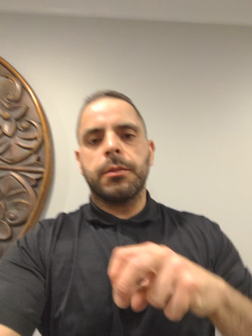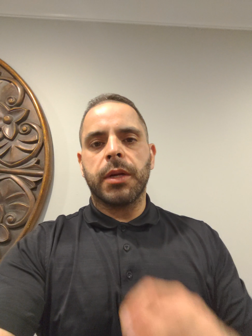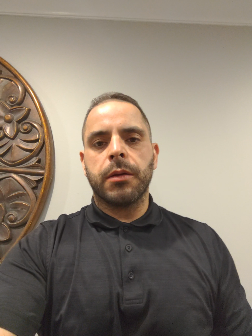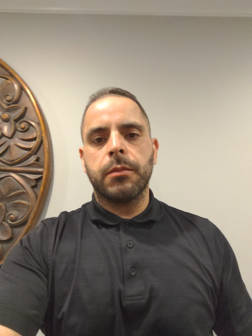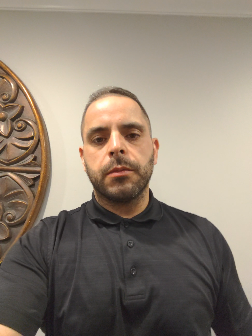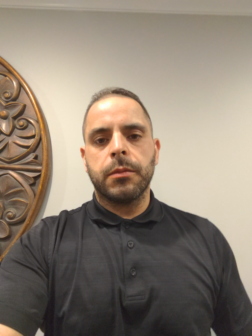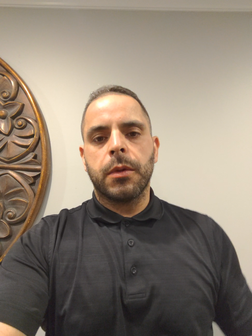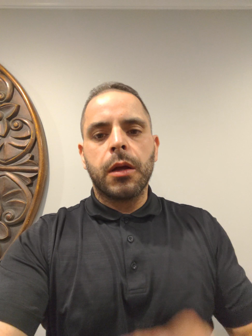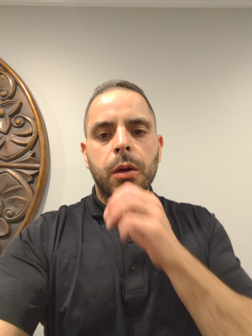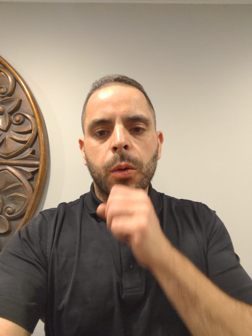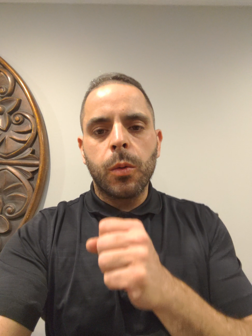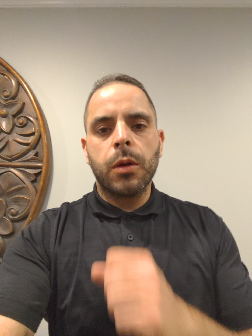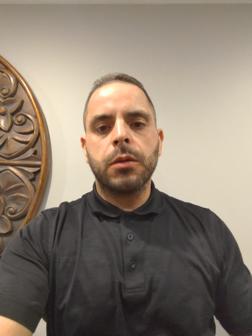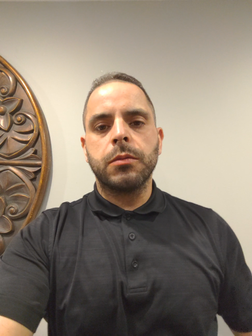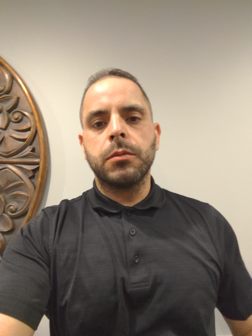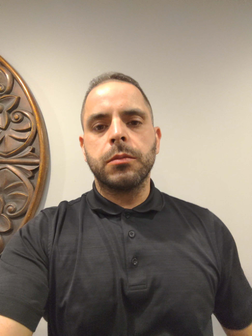old